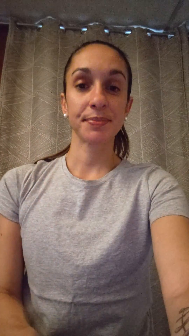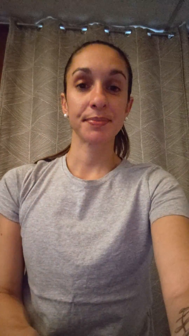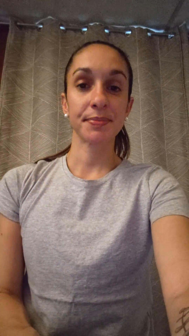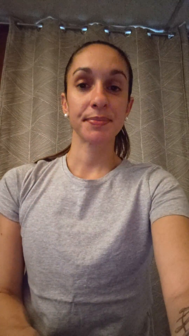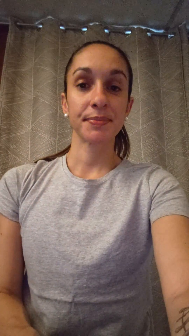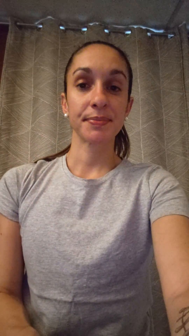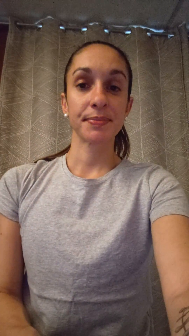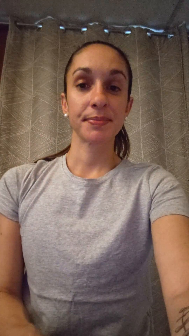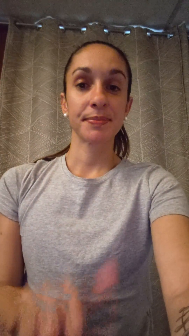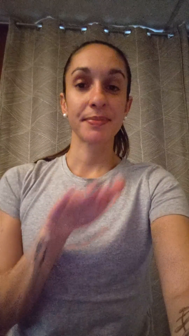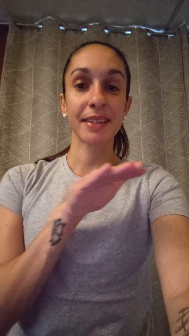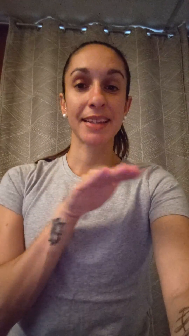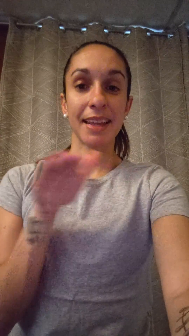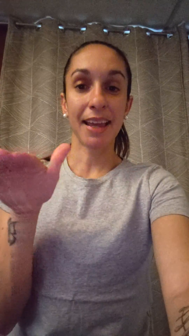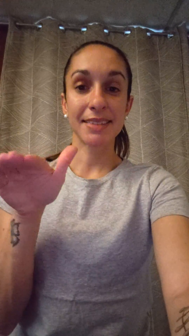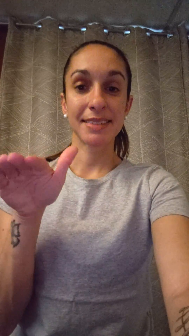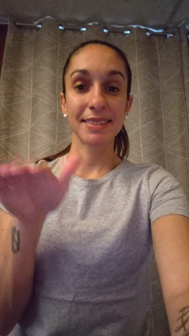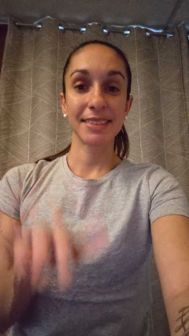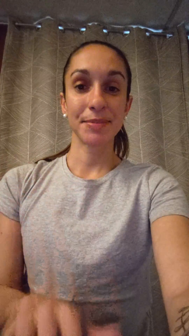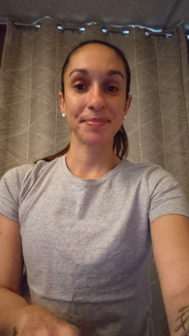nice